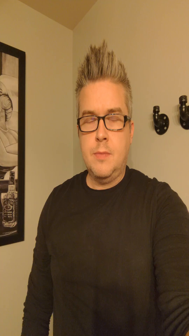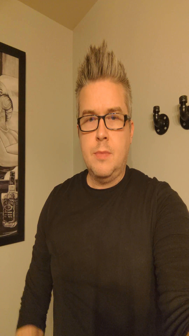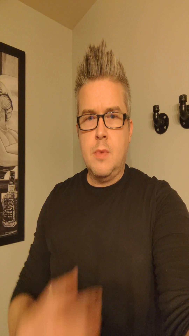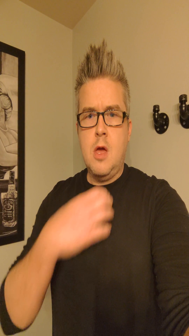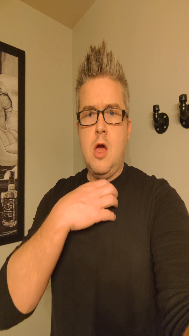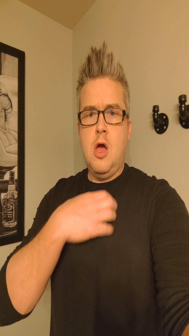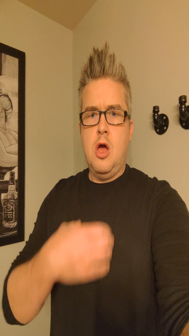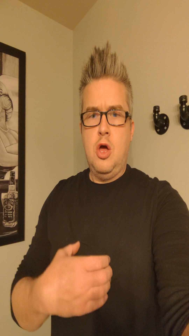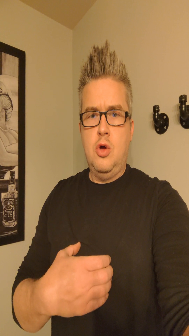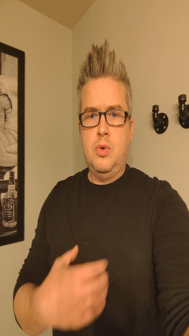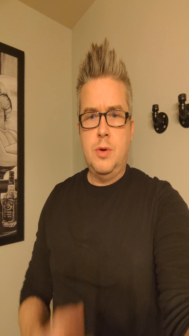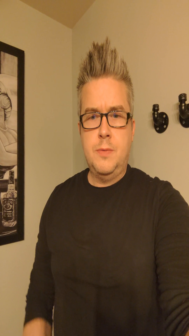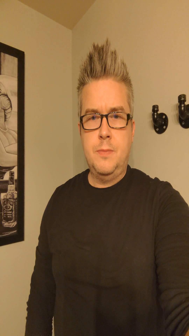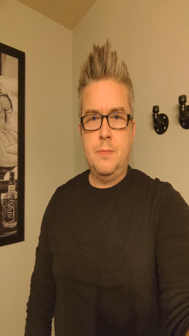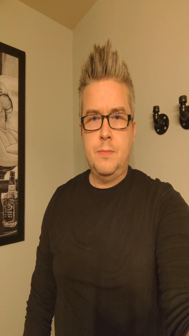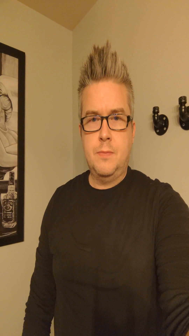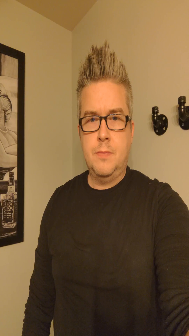hungry